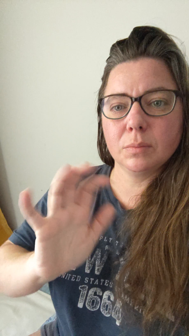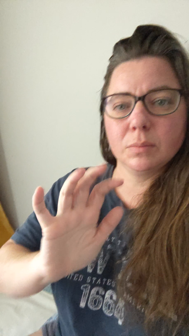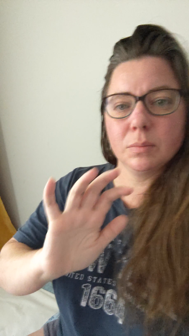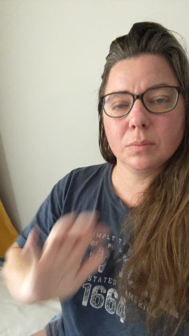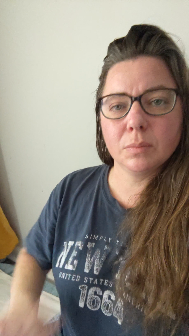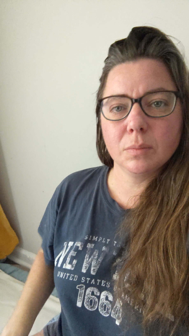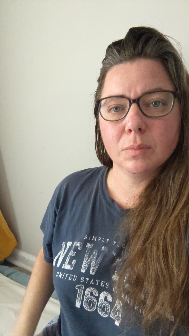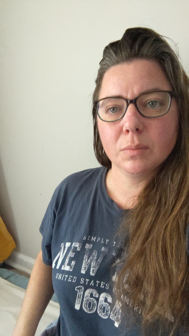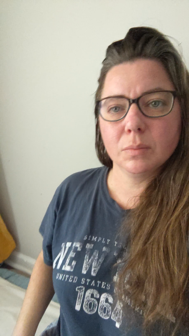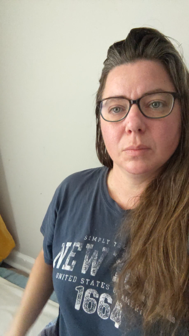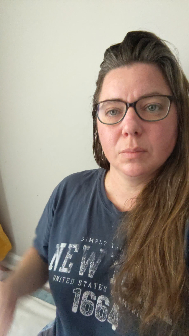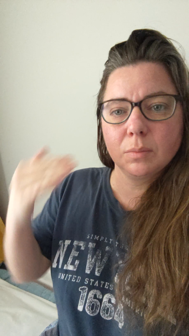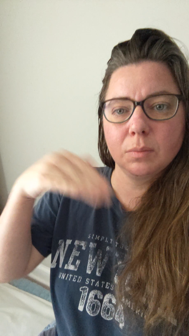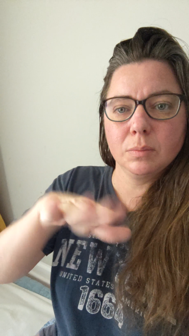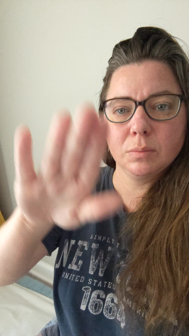enter